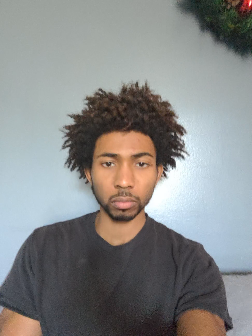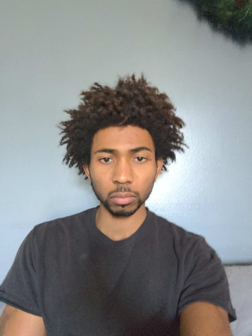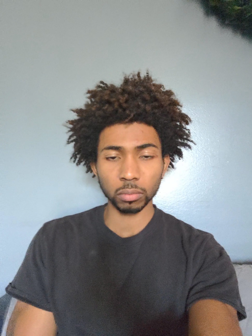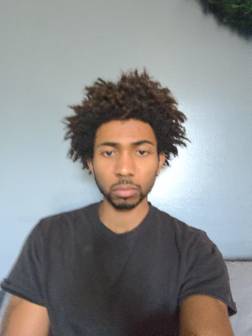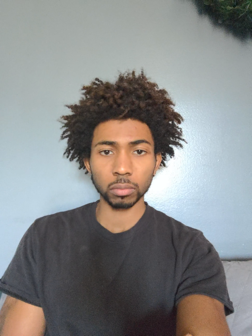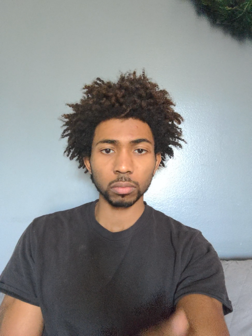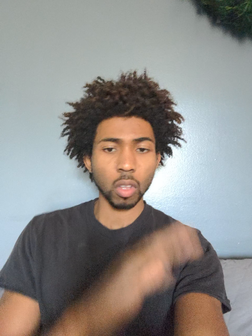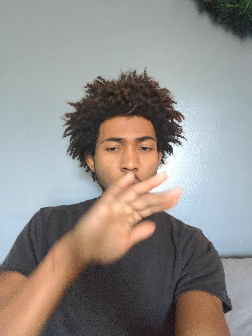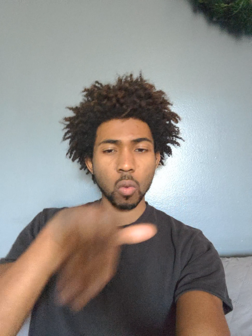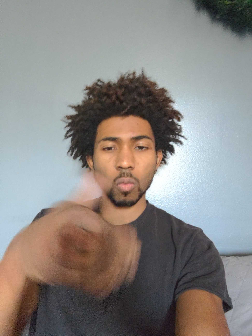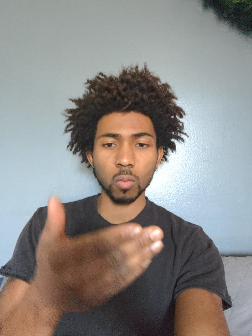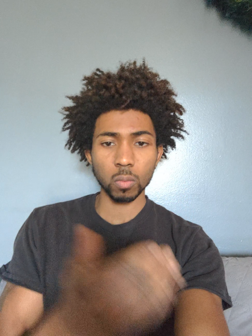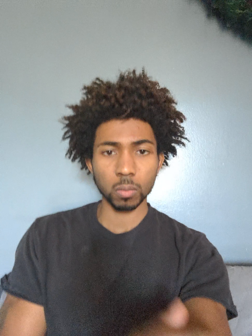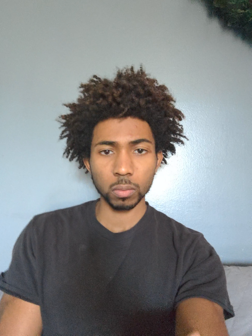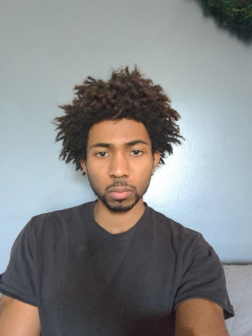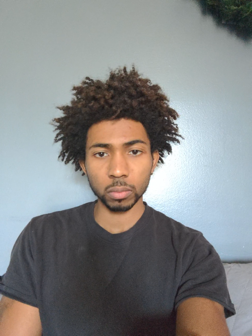all